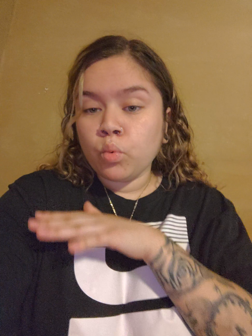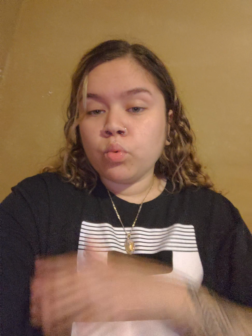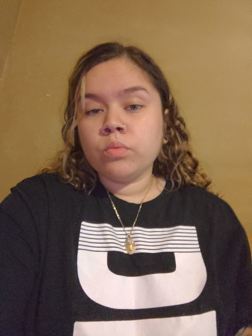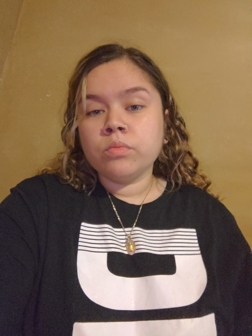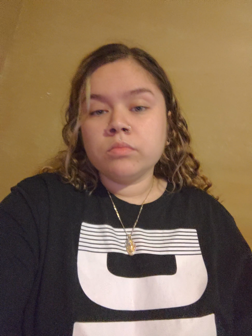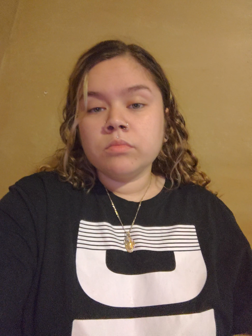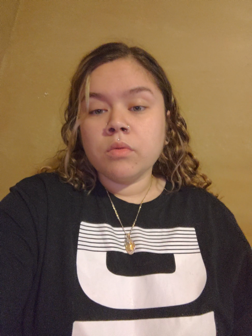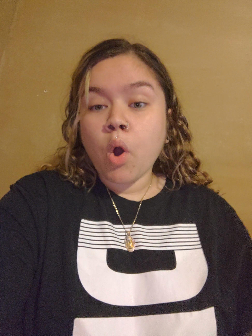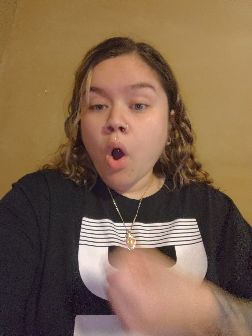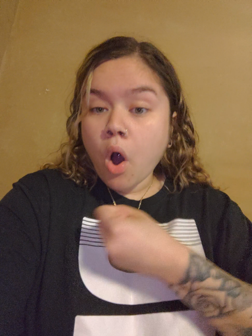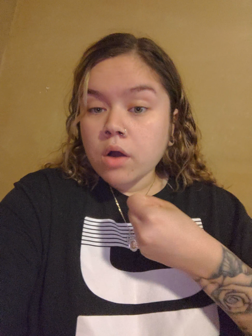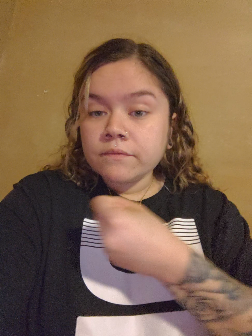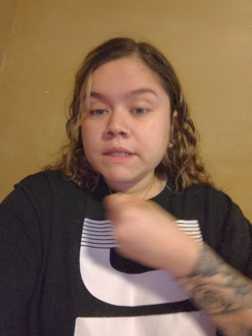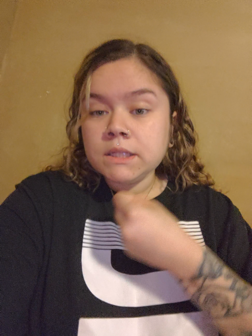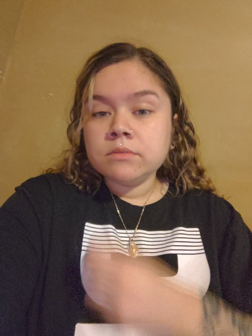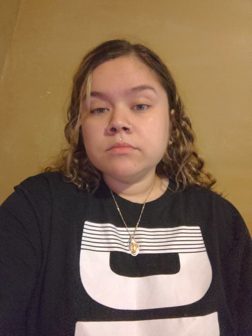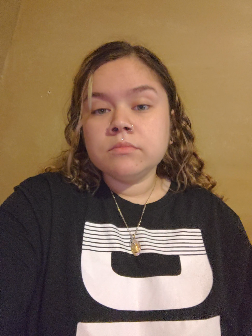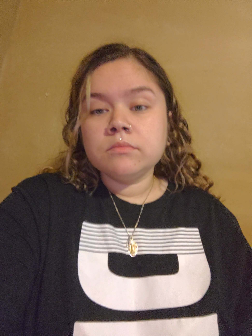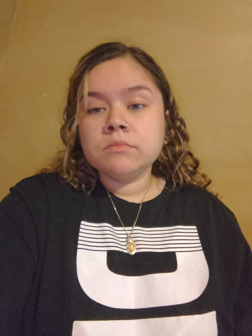coffee